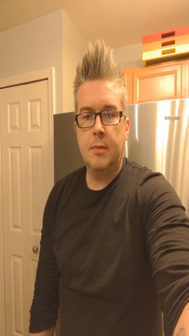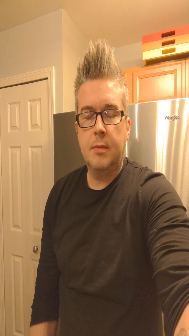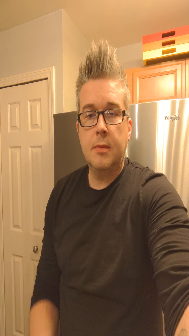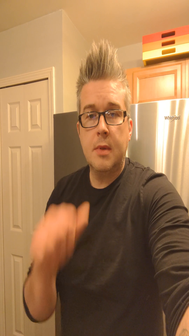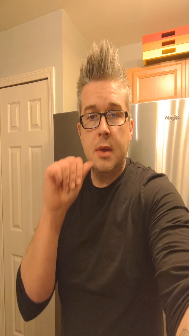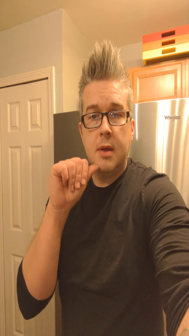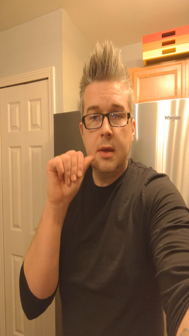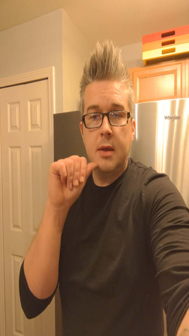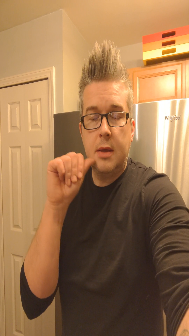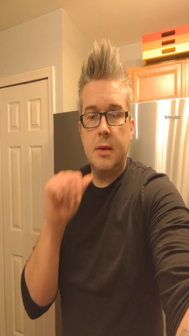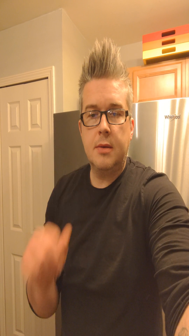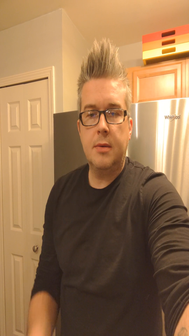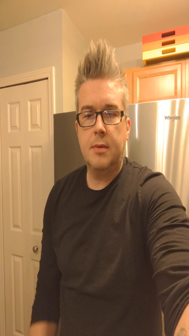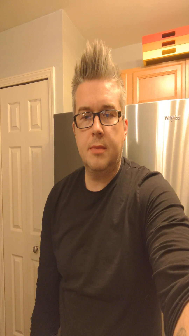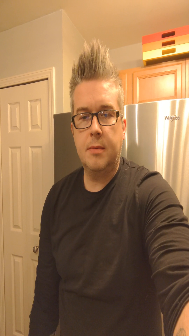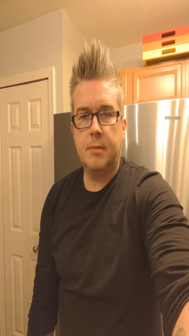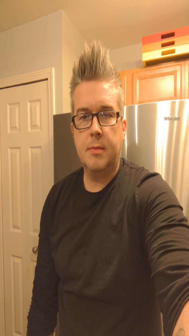aunt